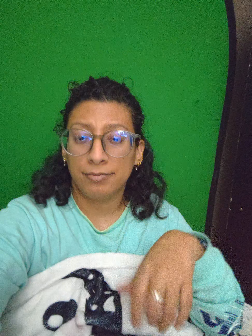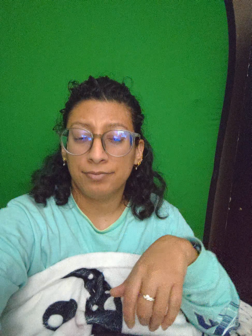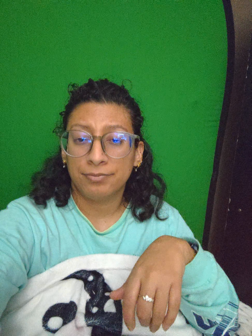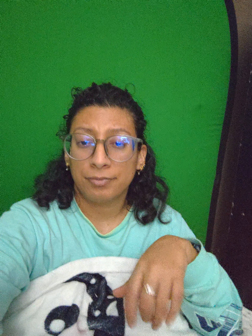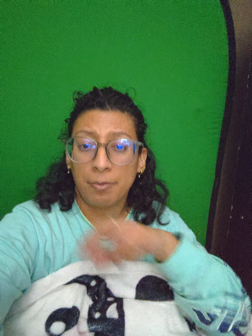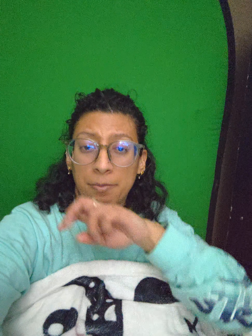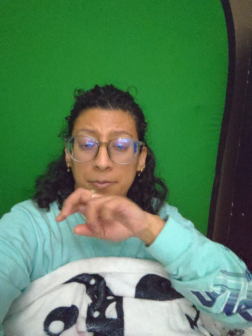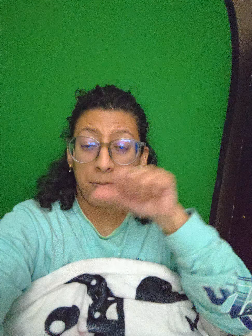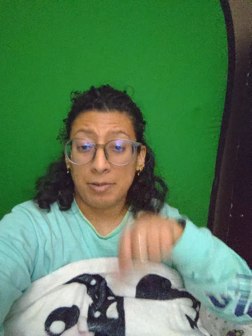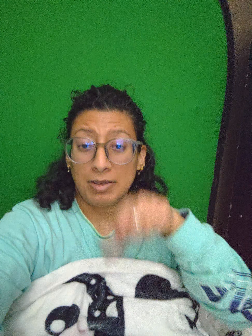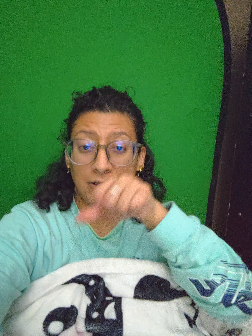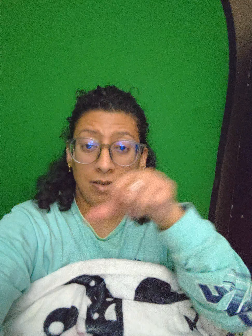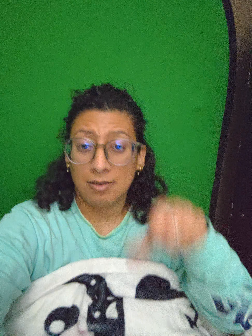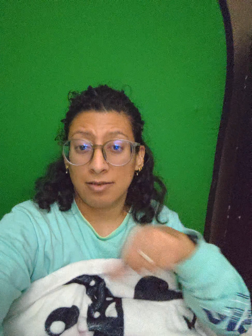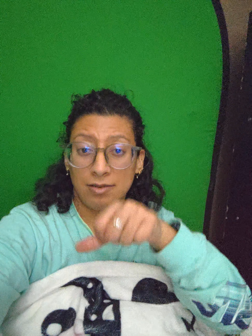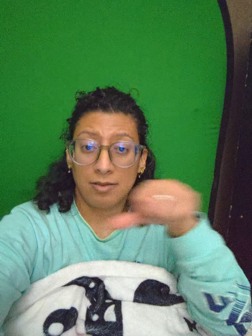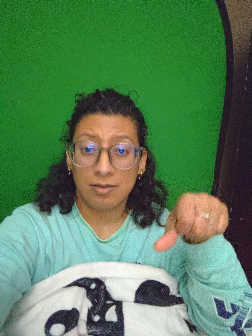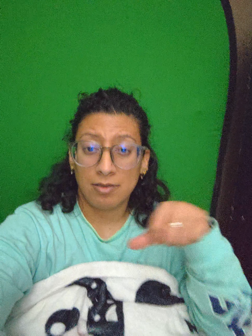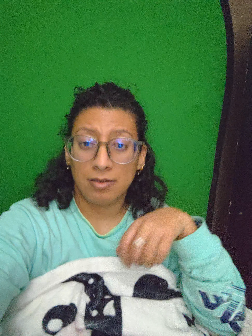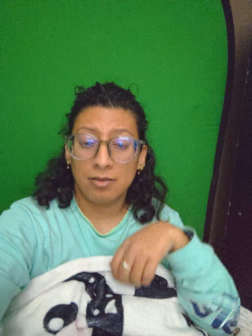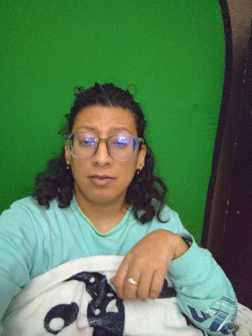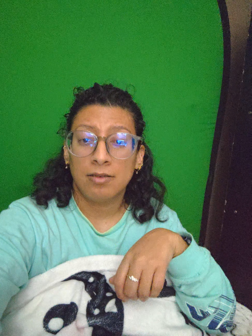puzzle